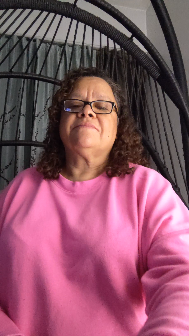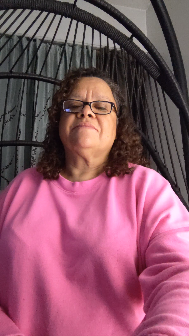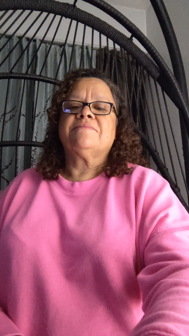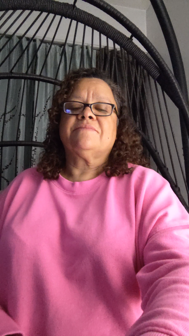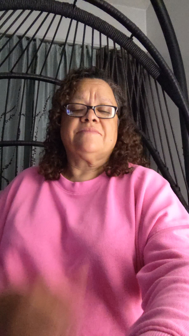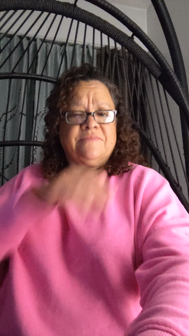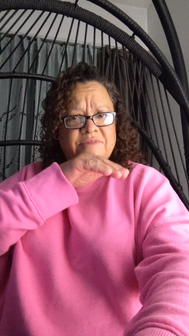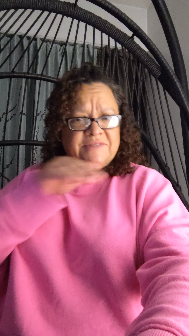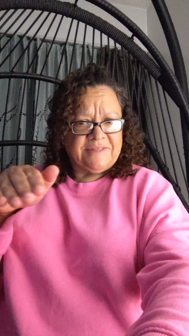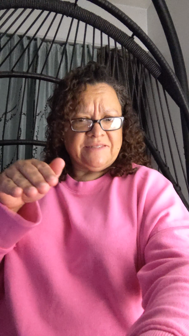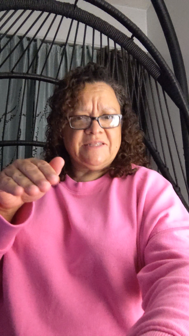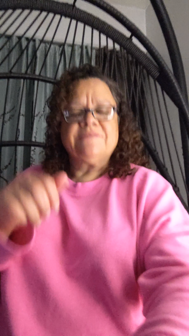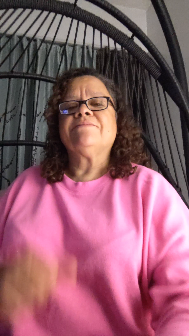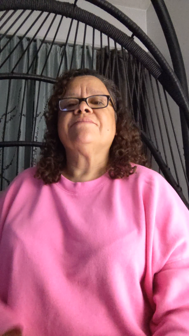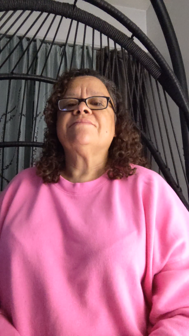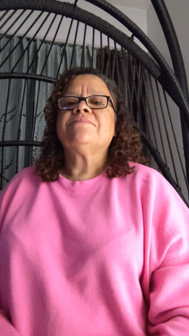nice